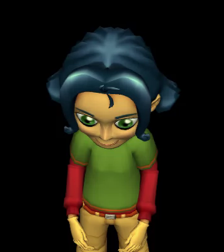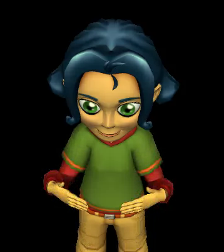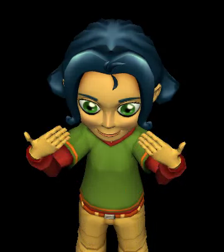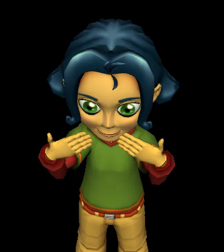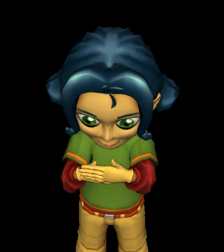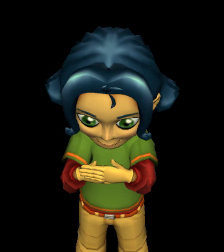الليل